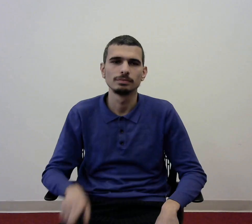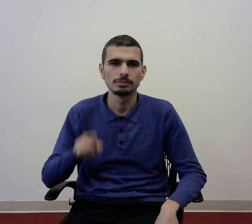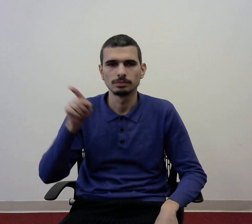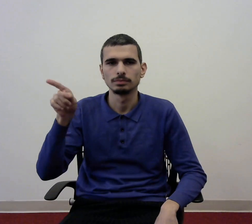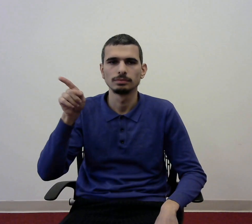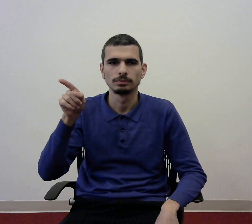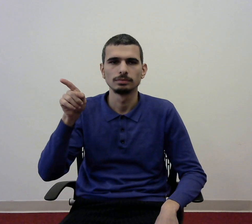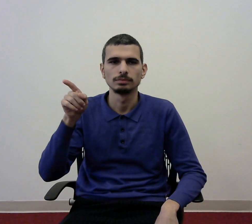onun